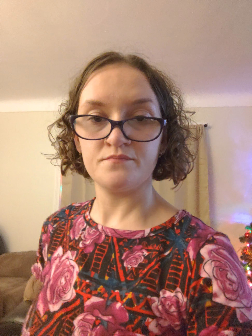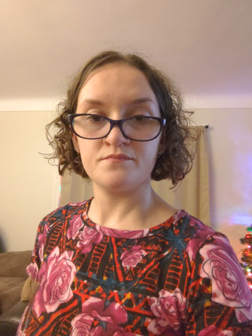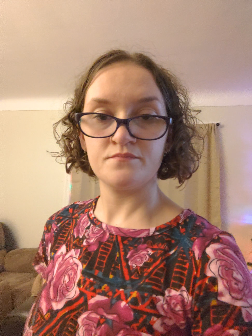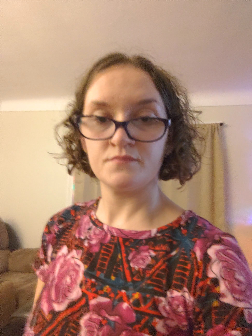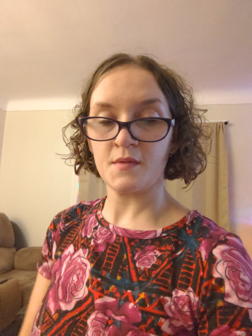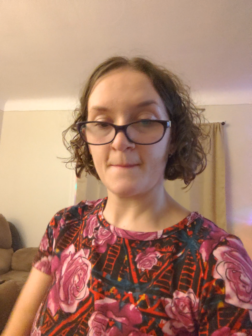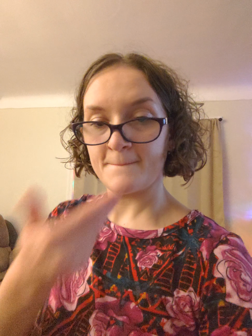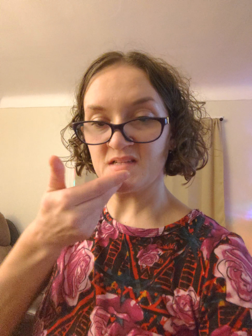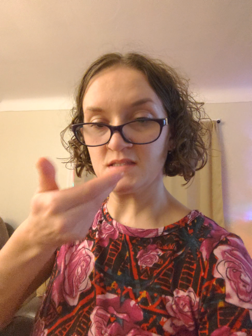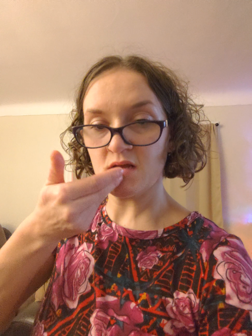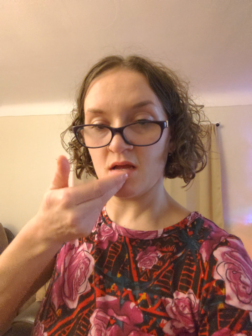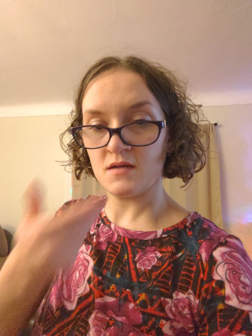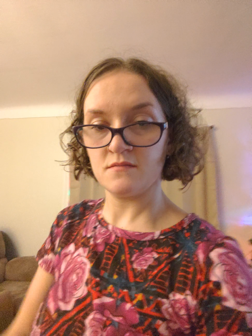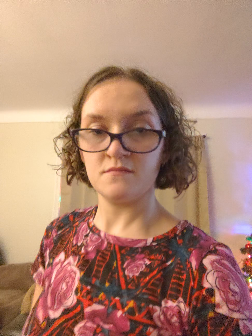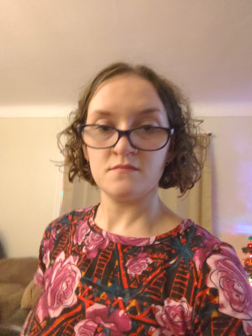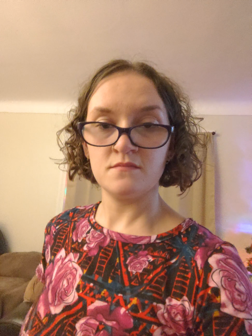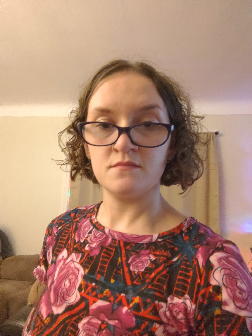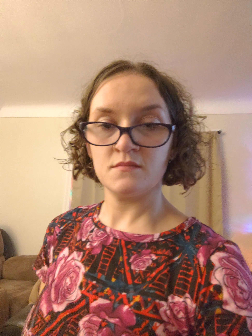pizza